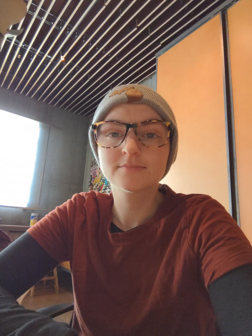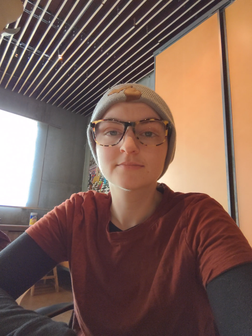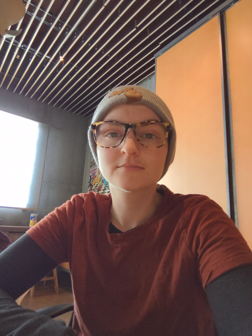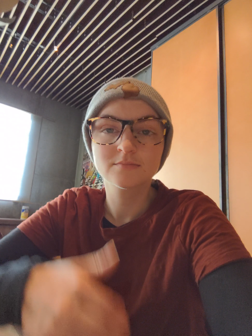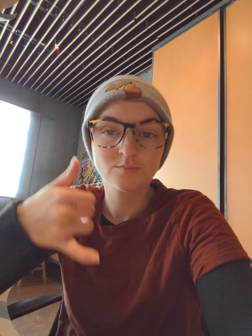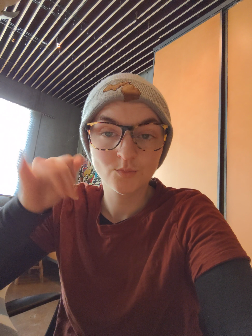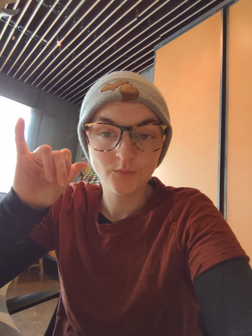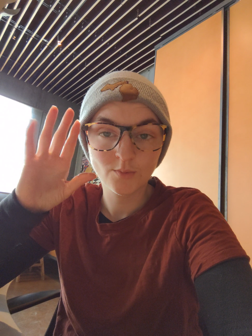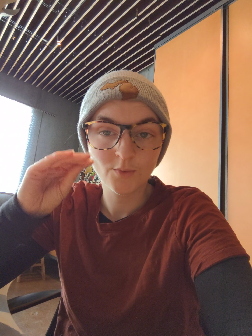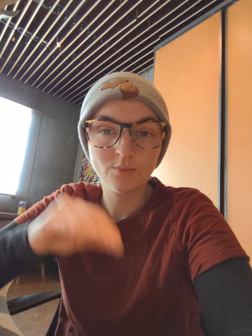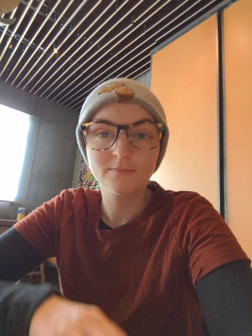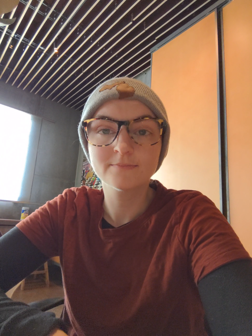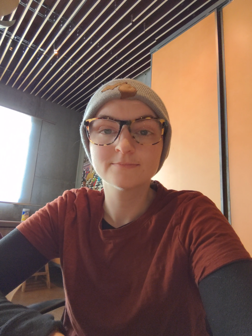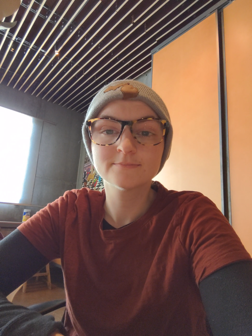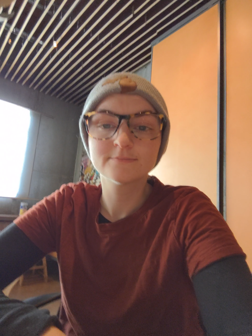cowboy